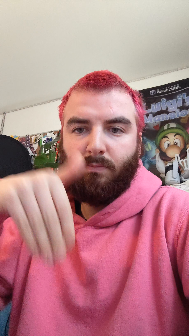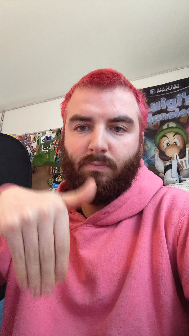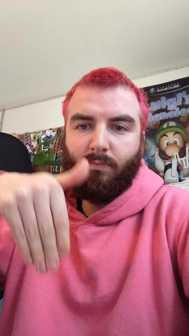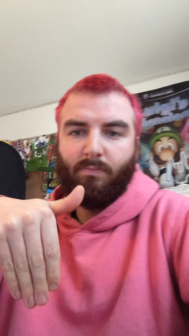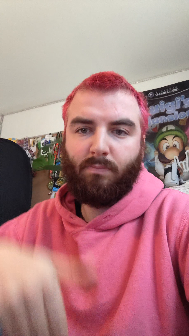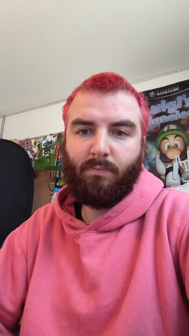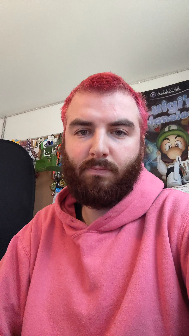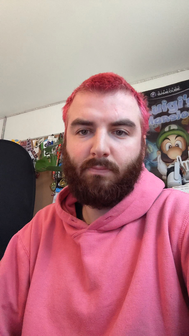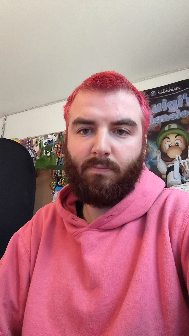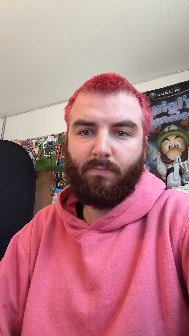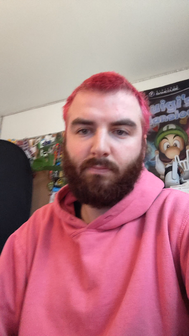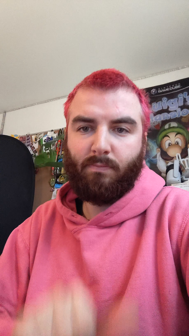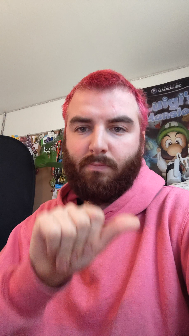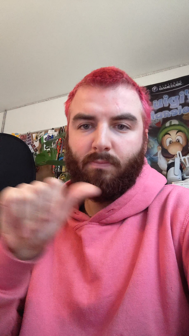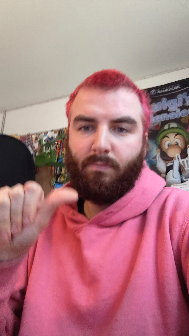a